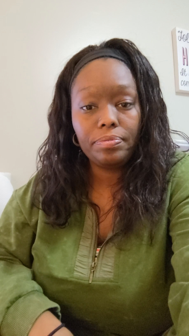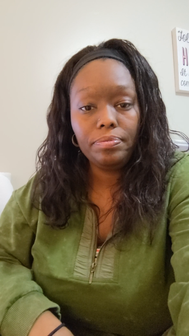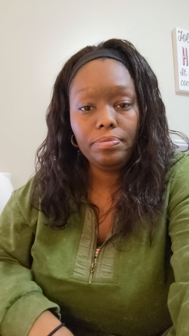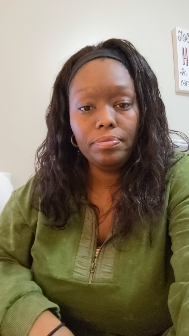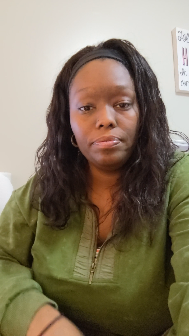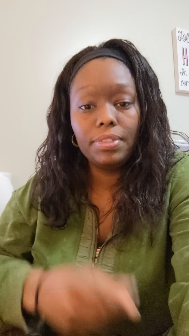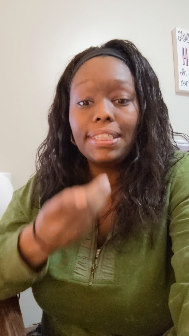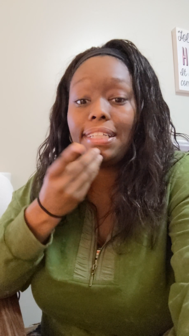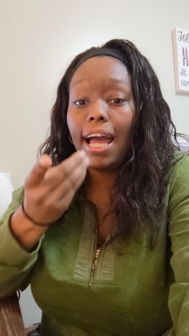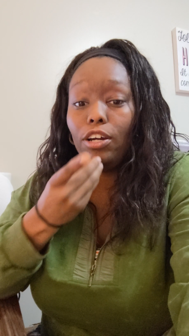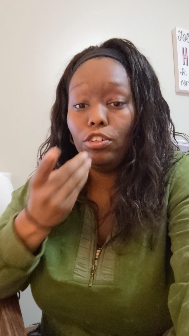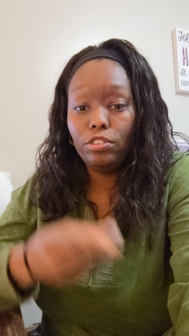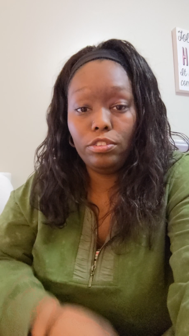dinner